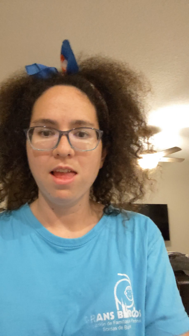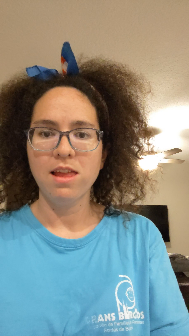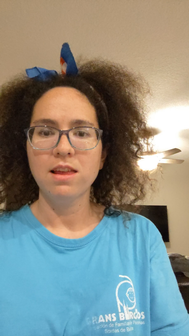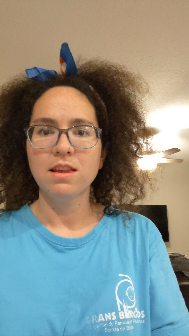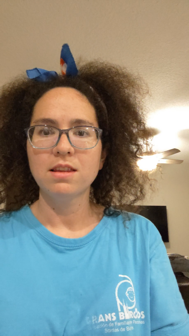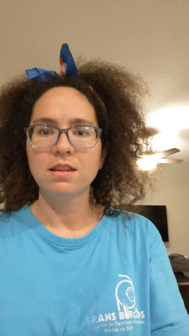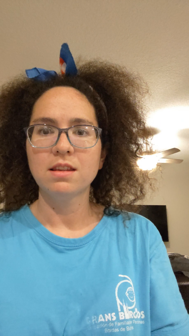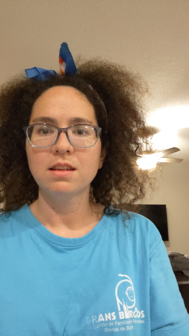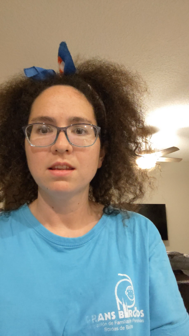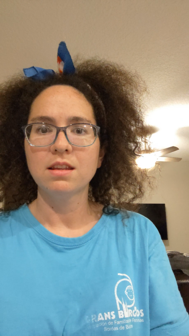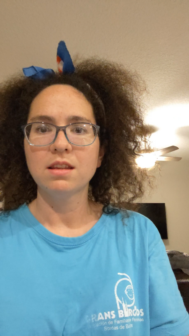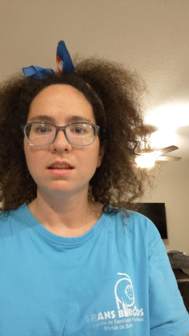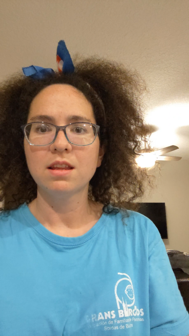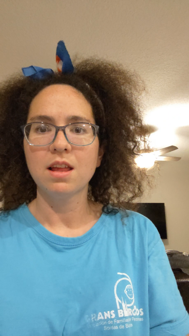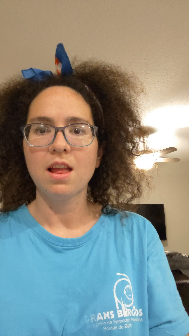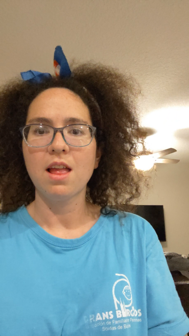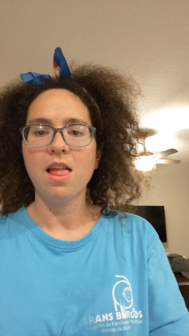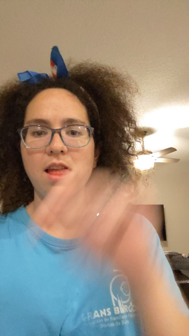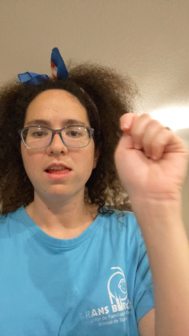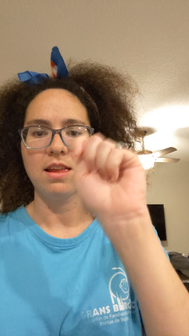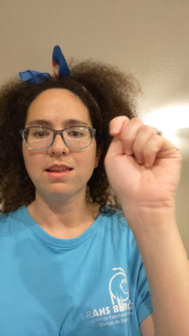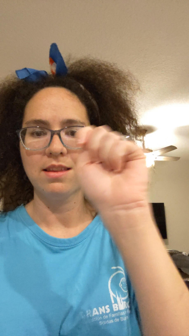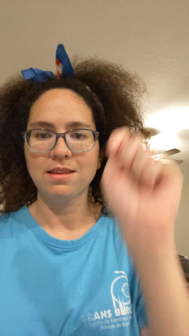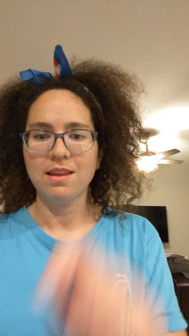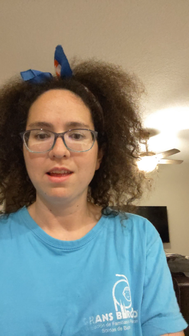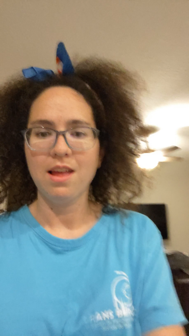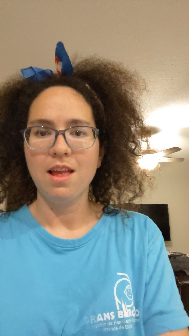bathroom